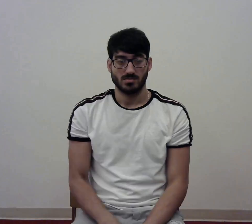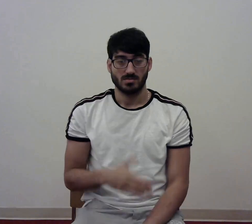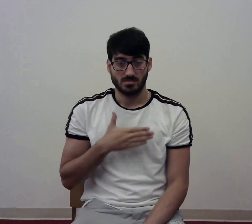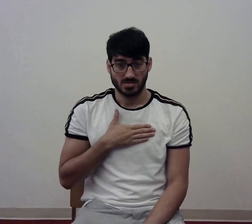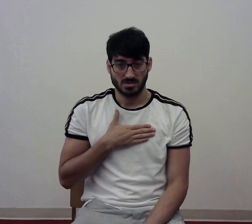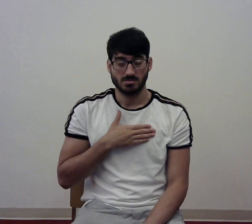mən